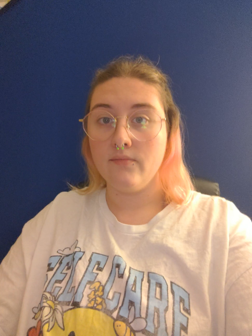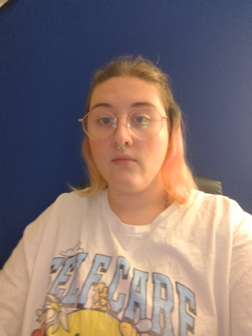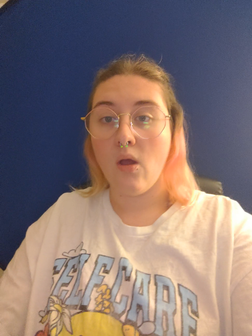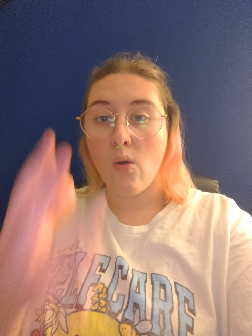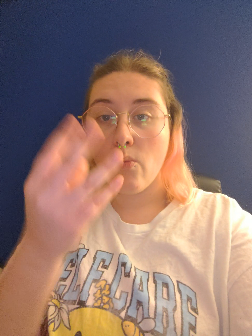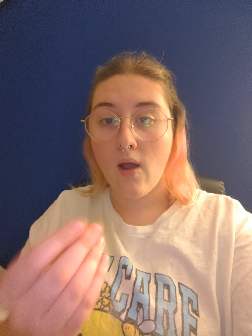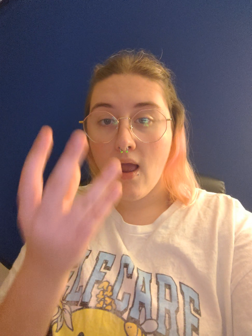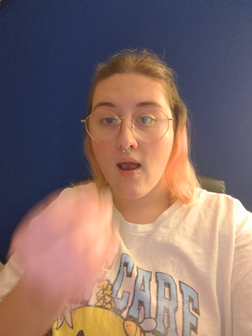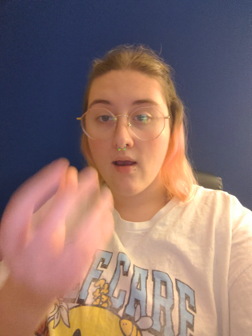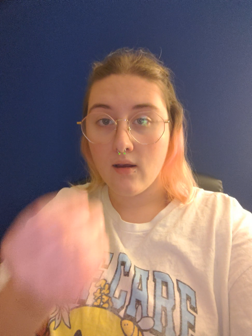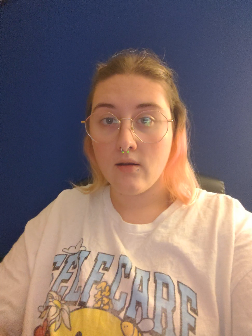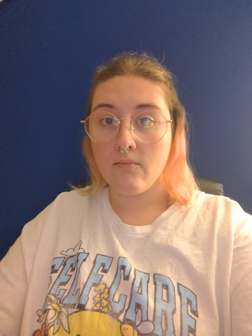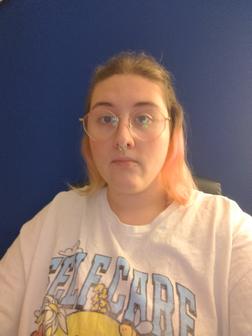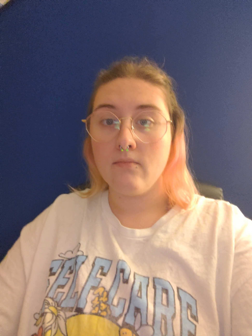wet